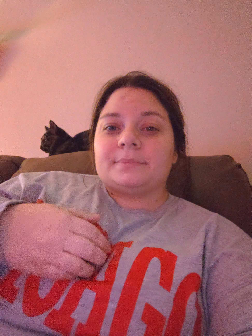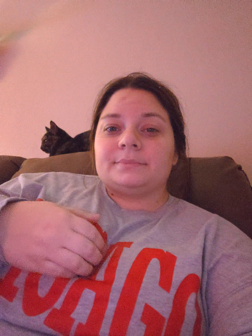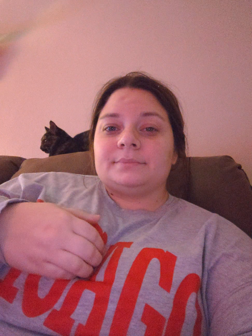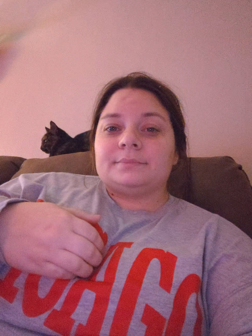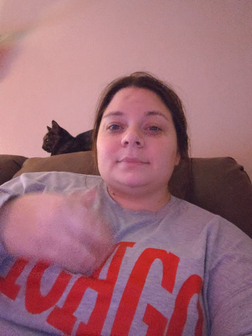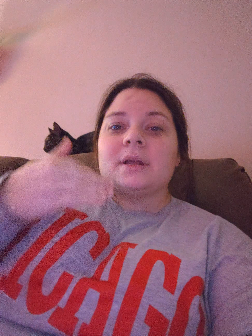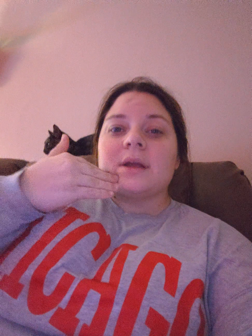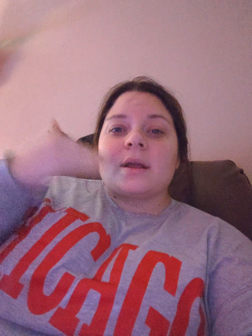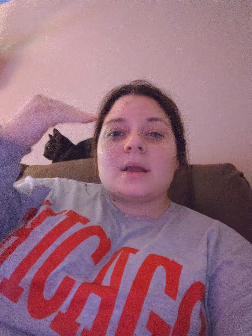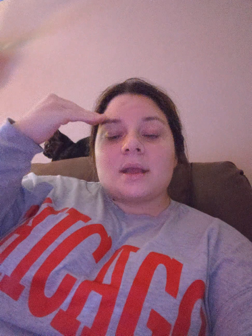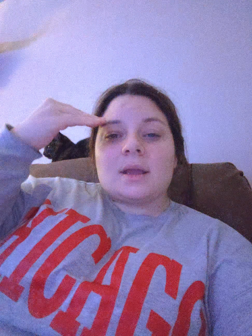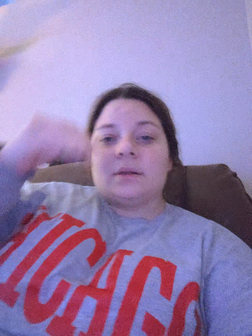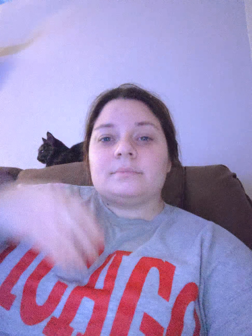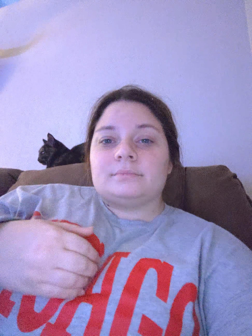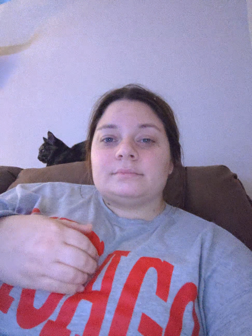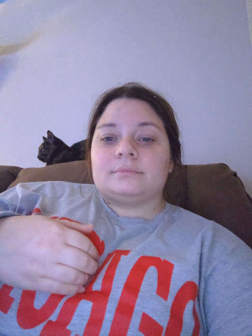head